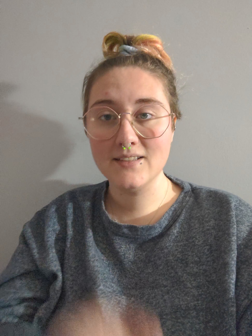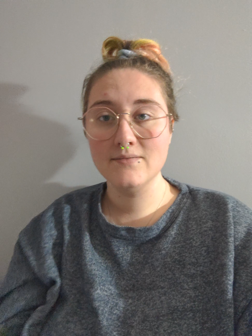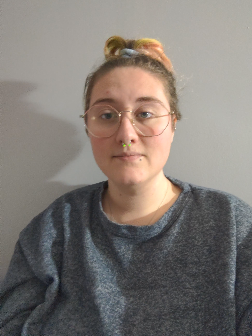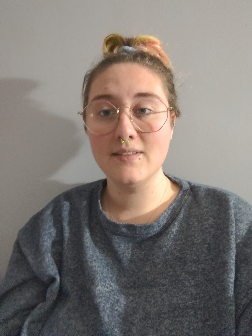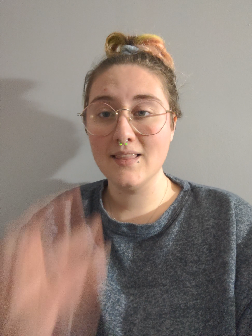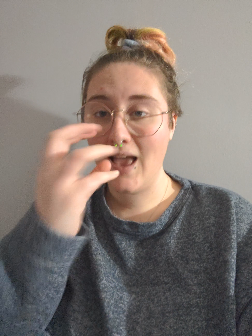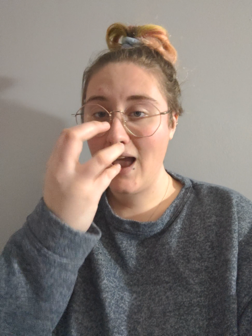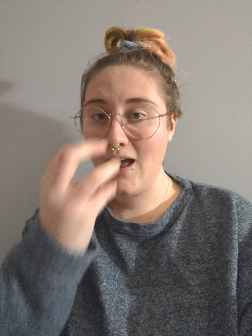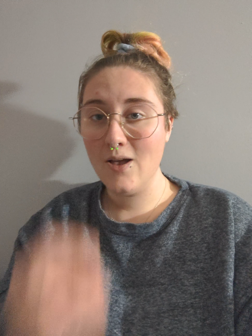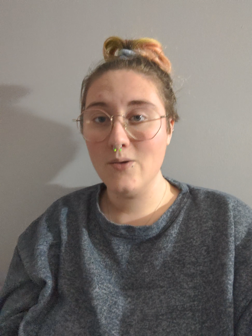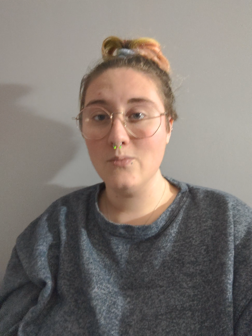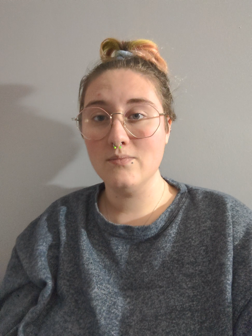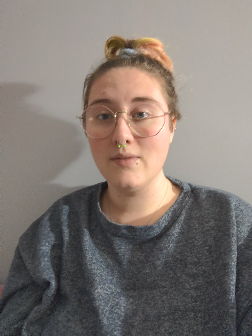clown